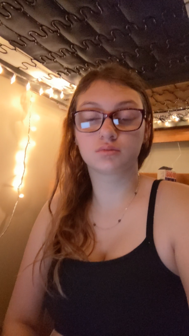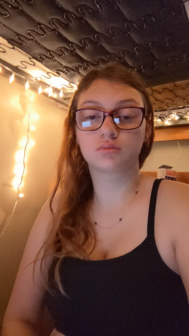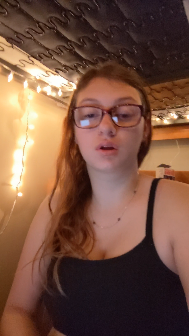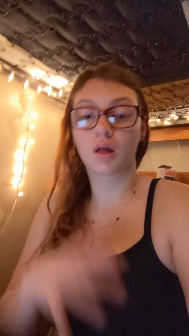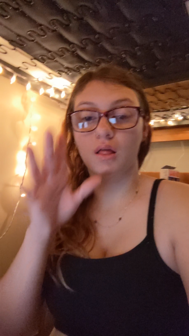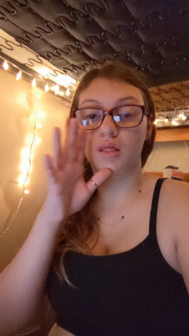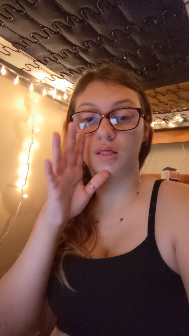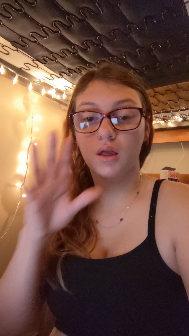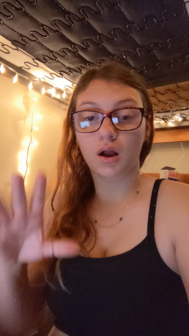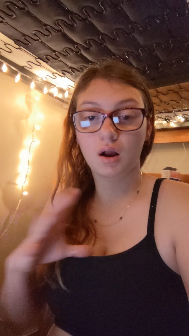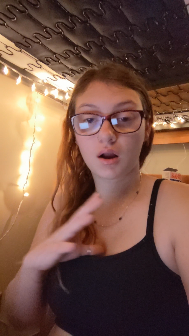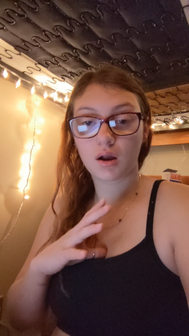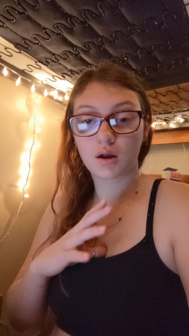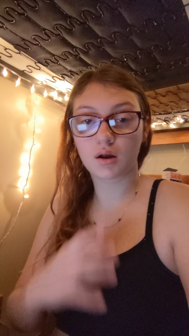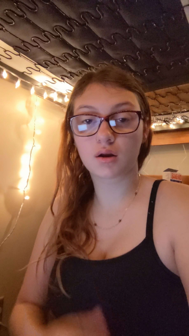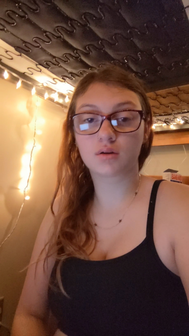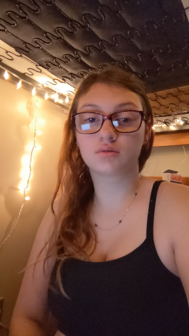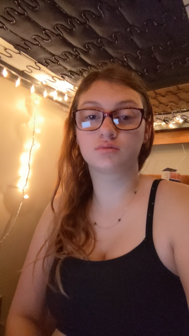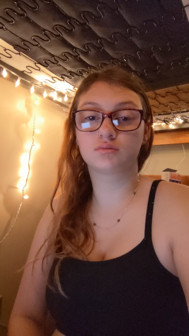lady